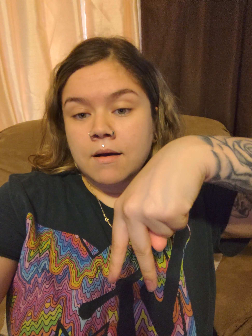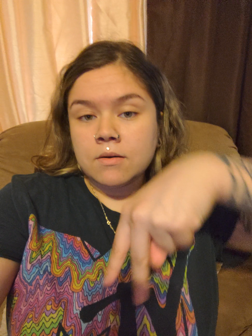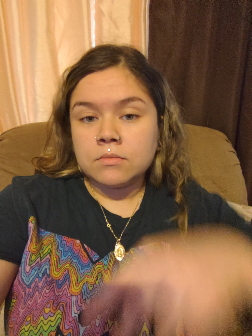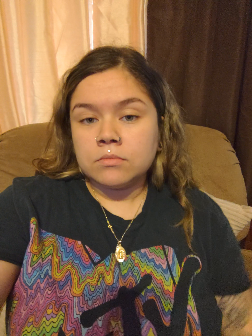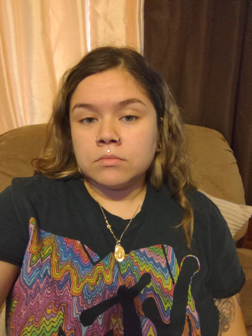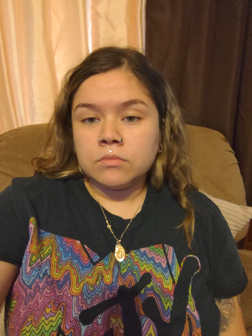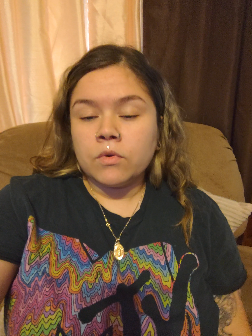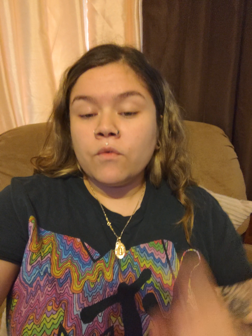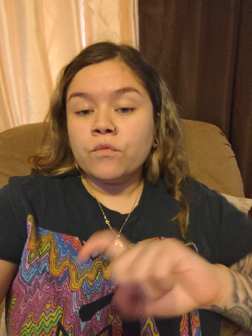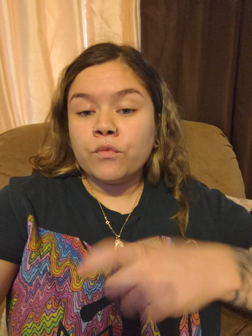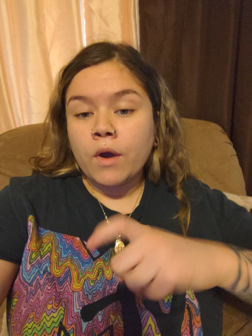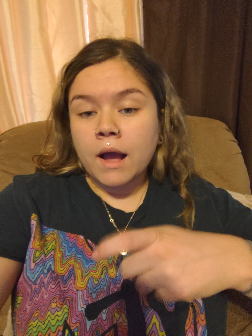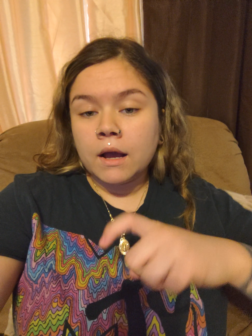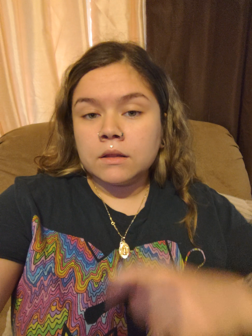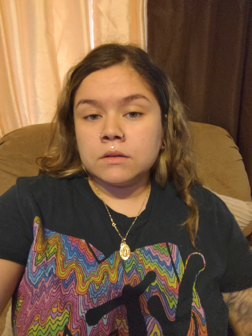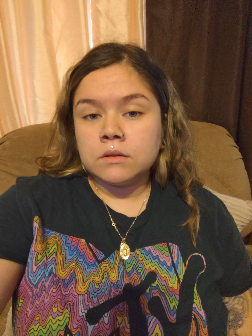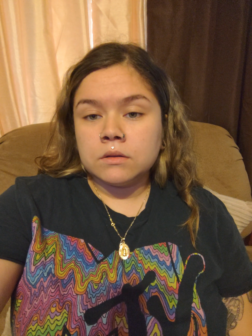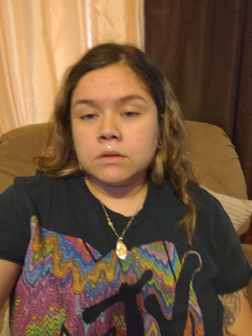friend